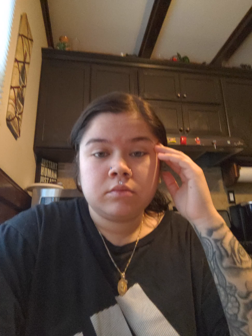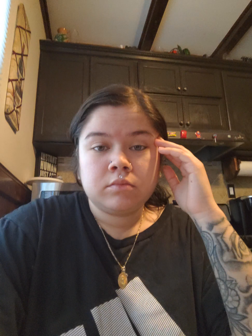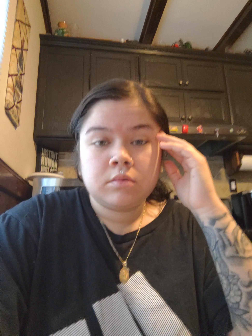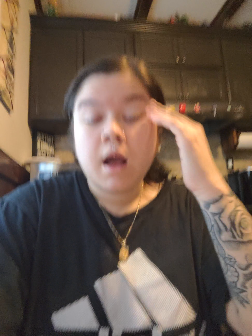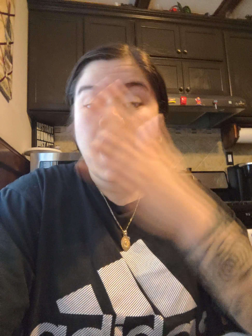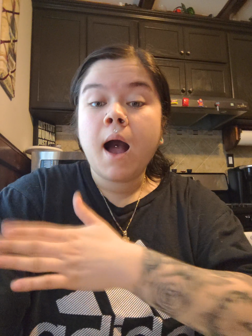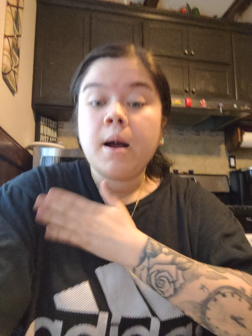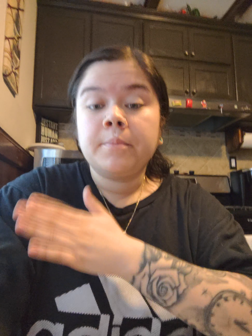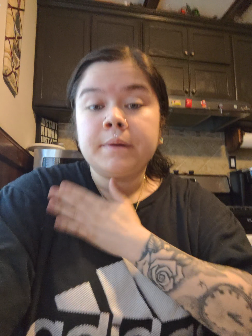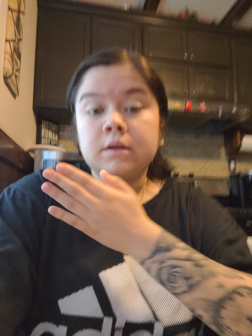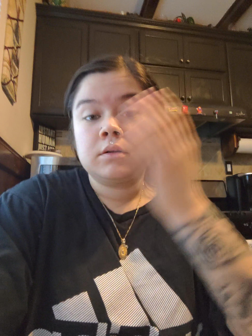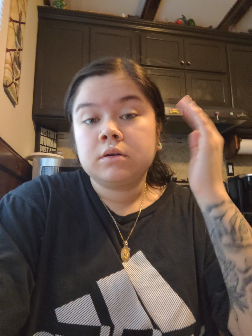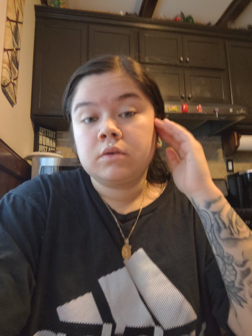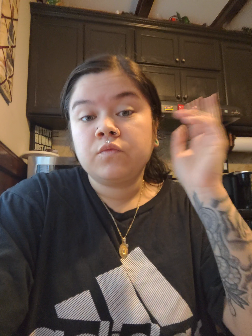happy